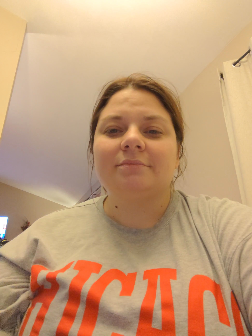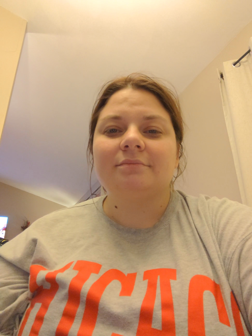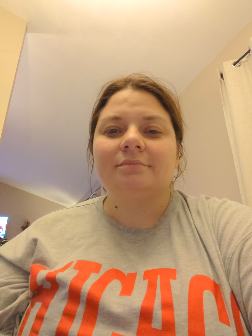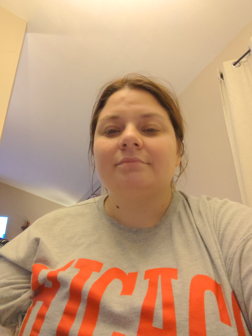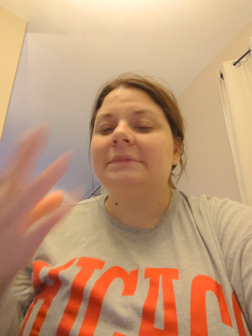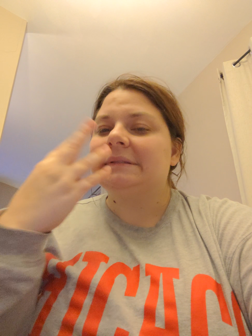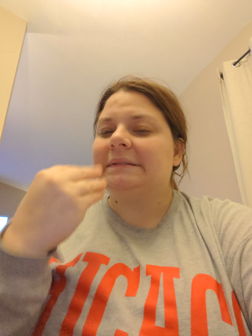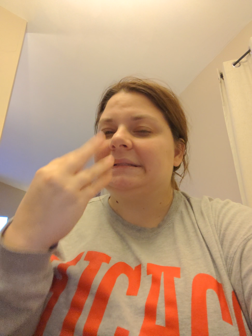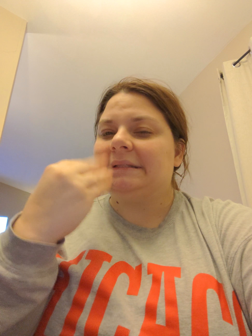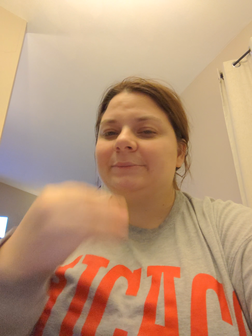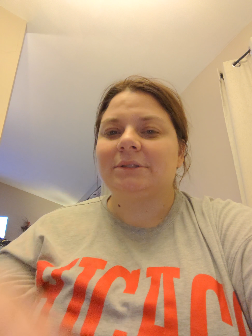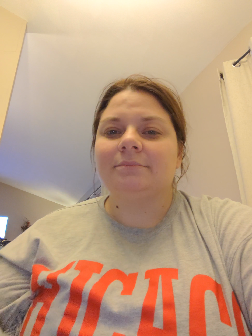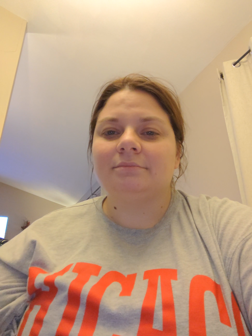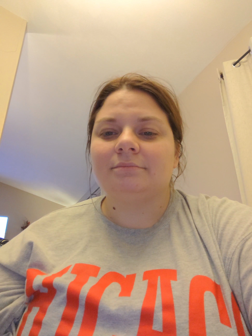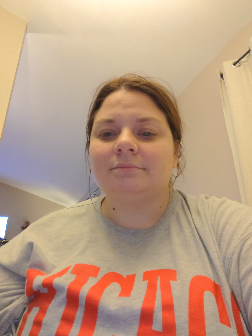sleep